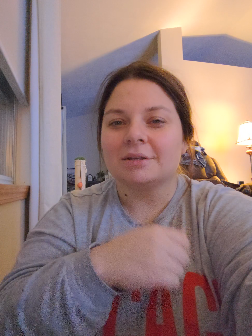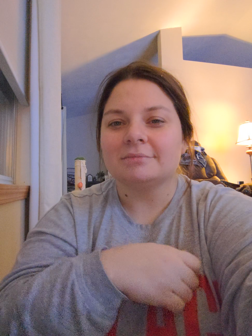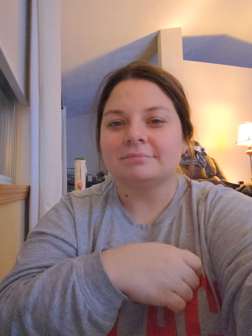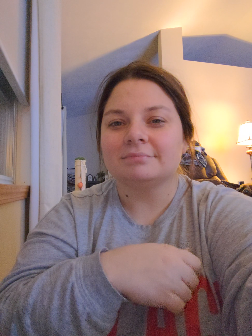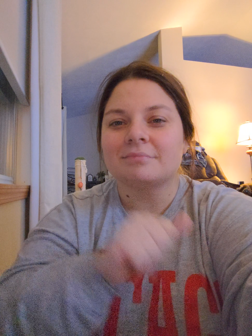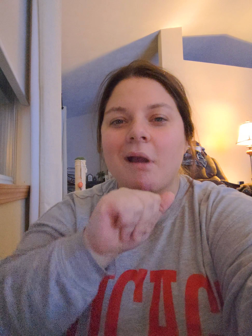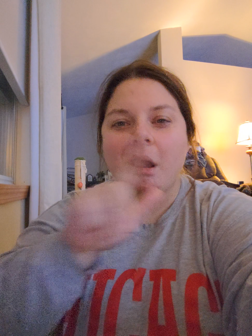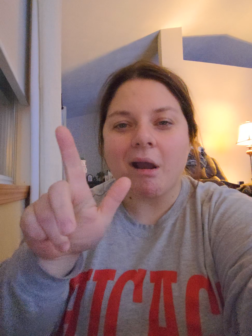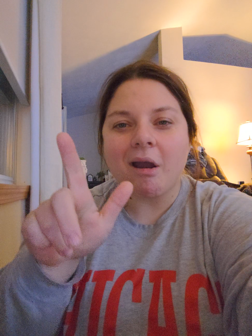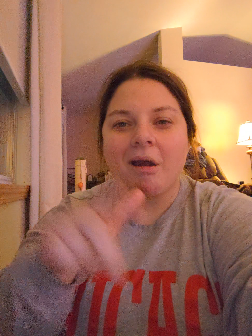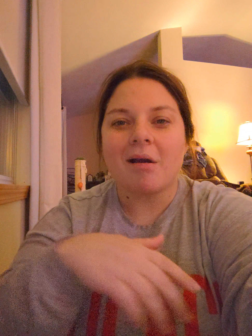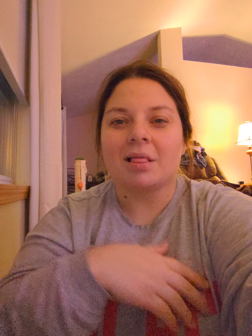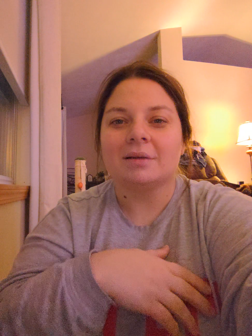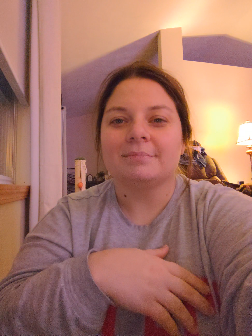all